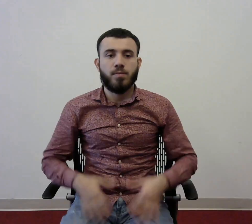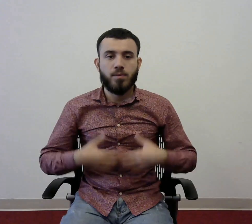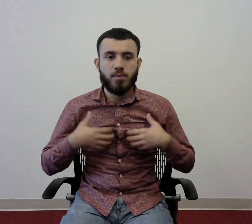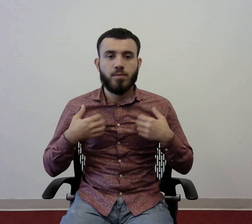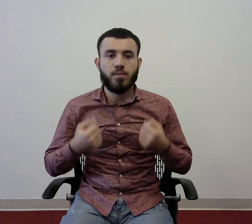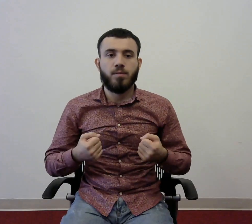sağlam